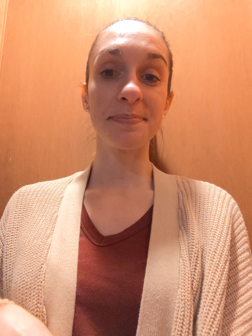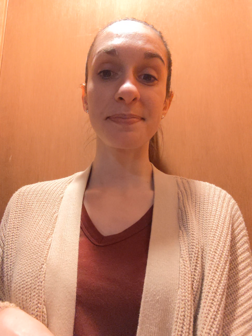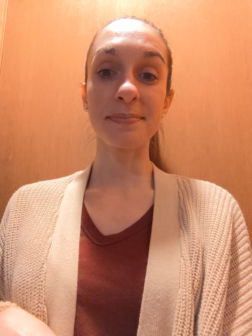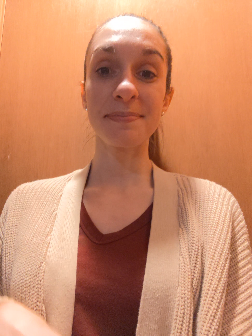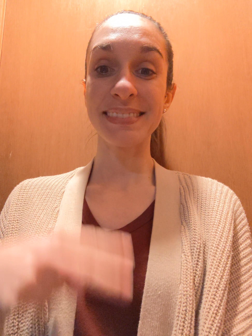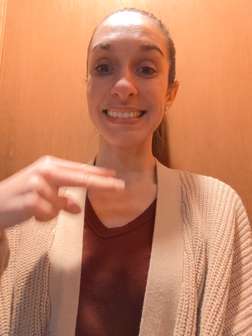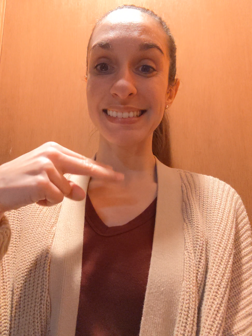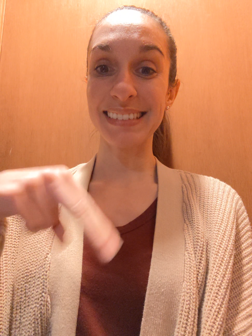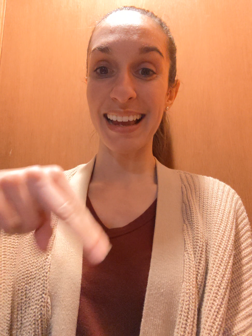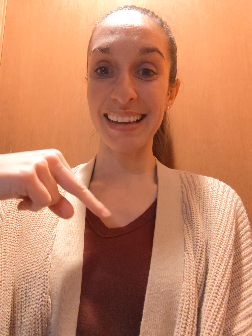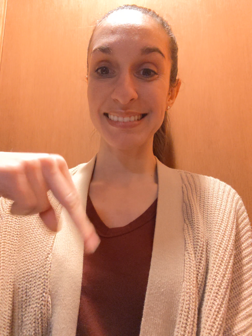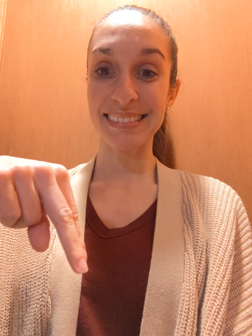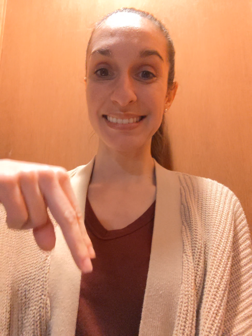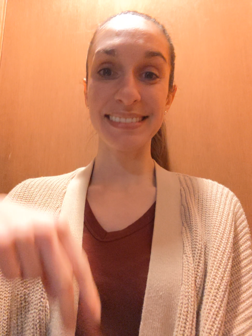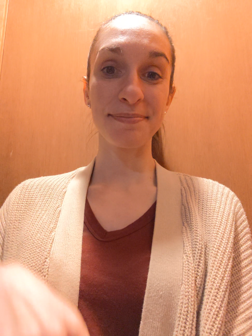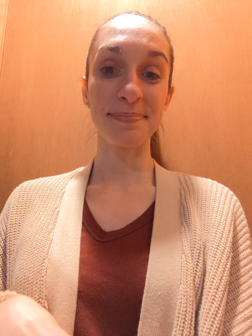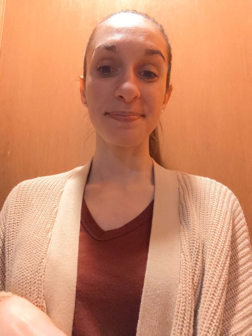dance